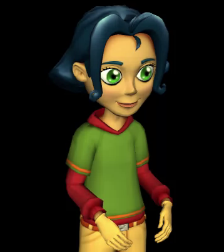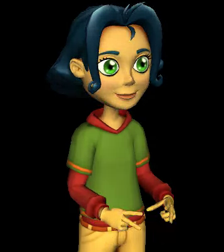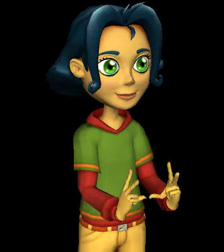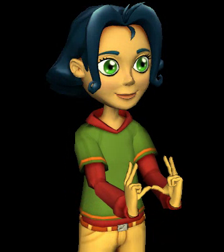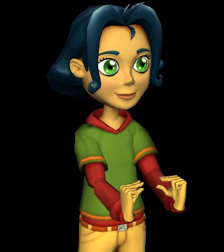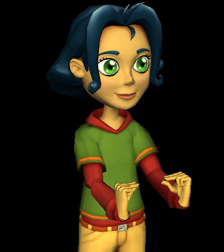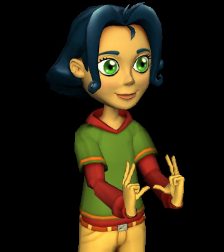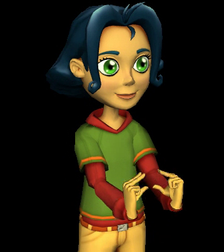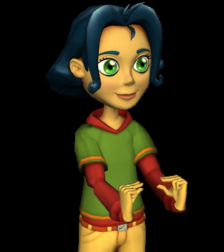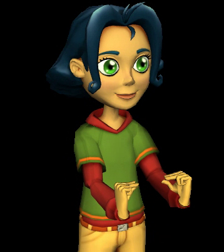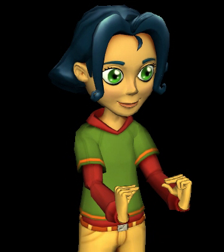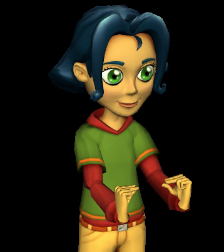يصف